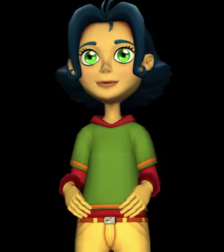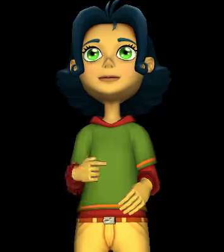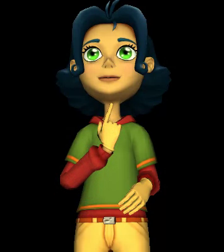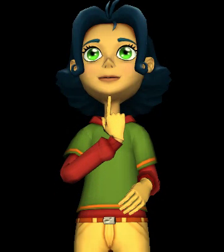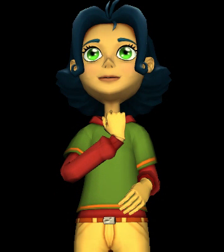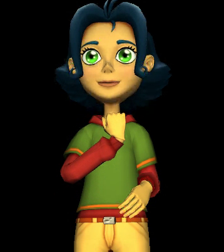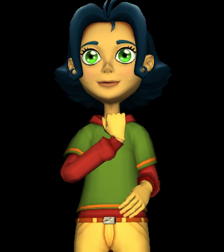يونيو